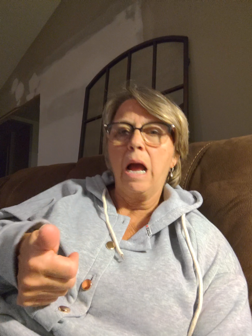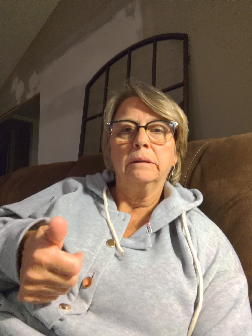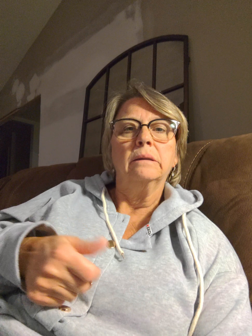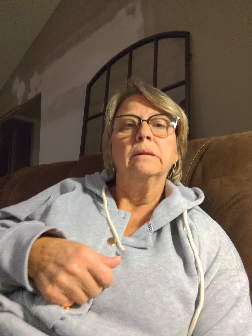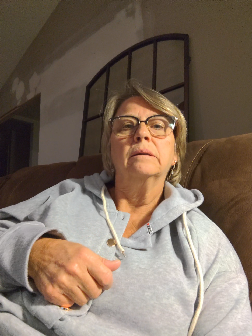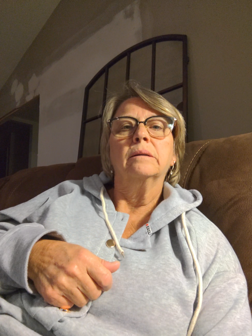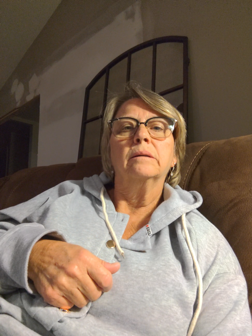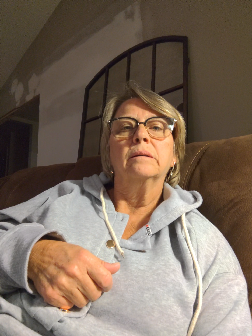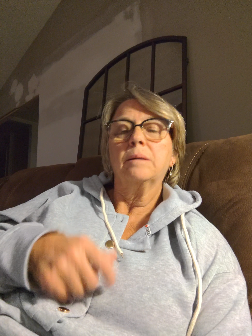not